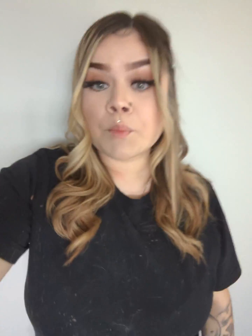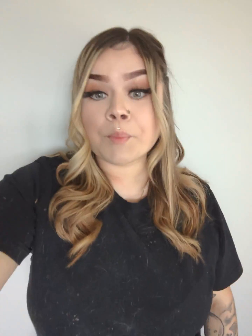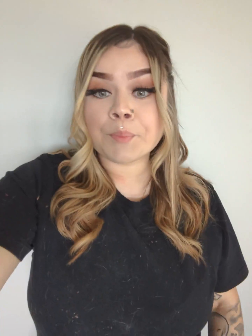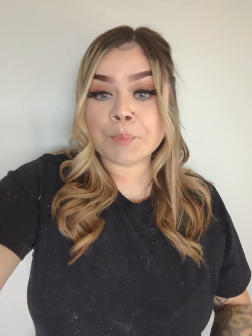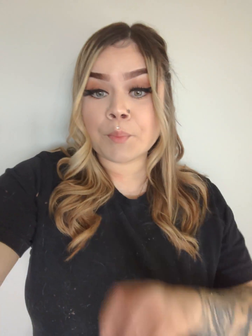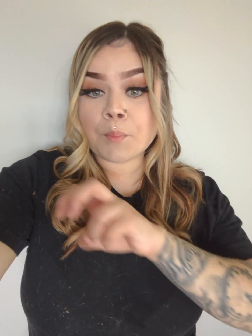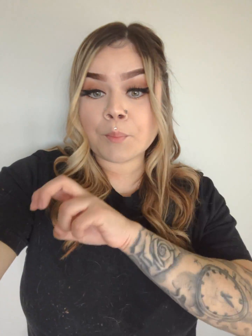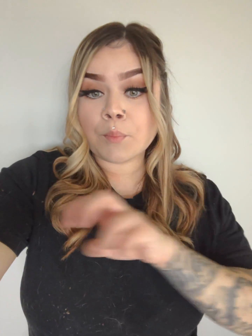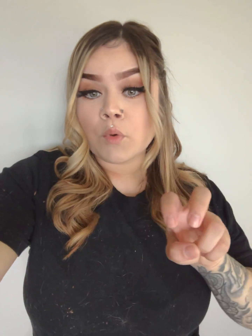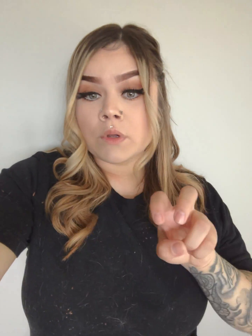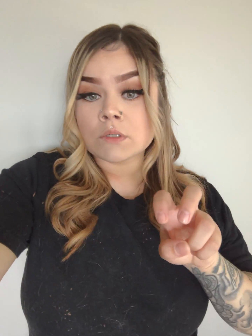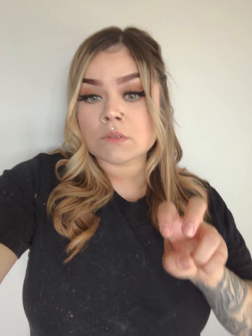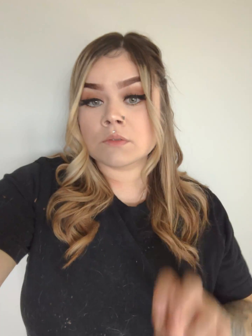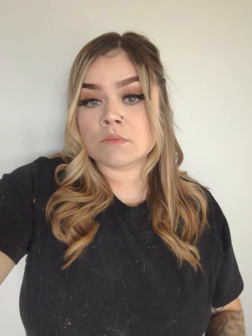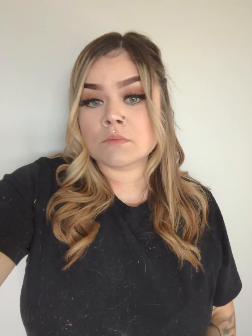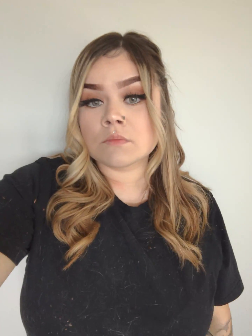porch